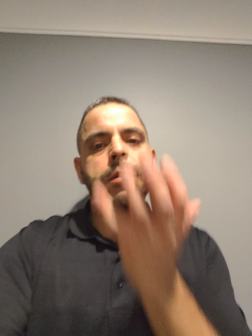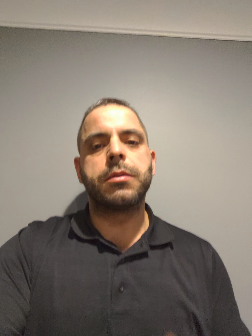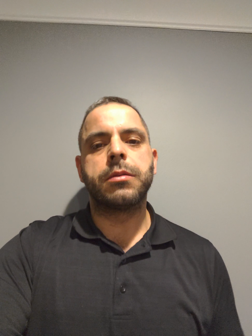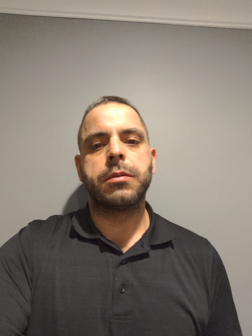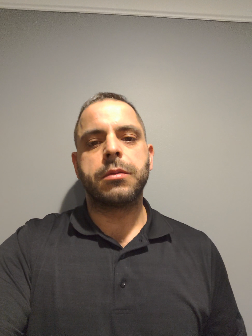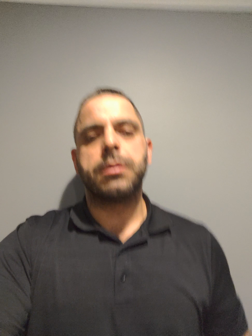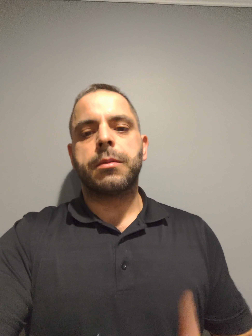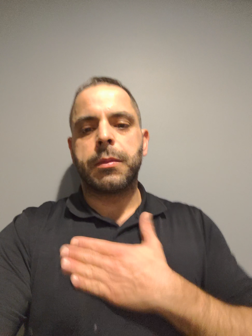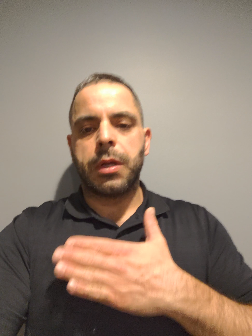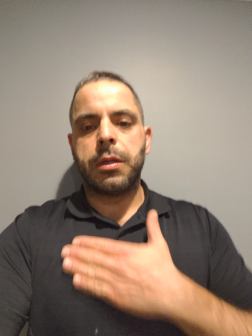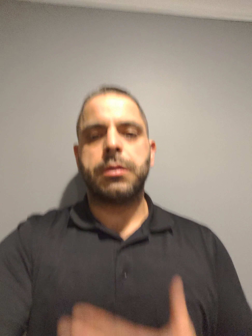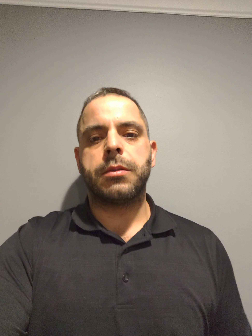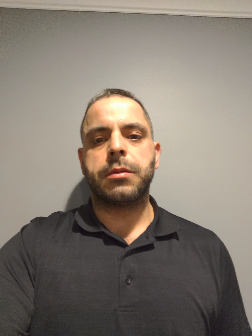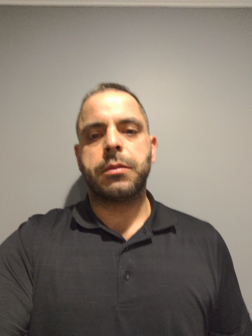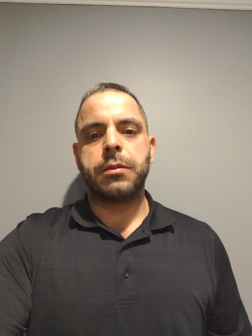my